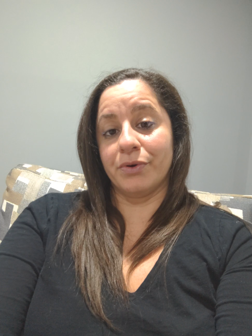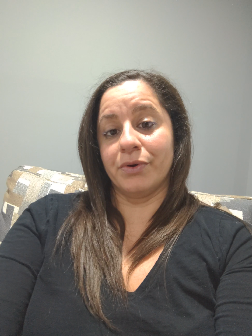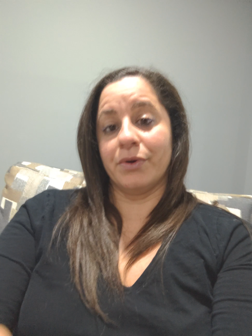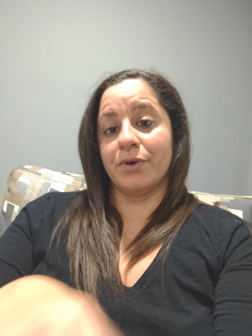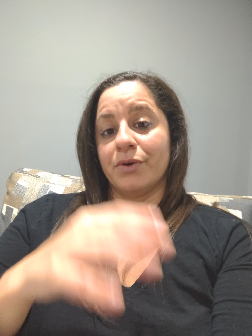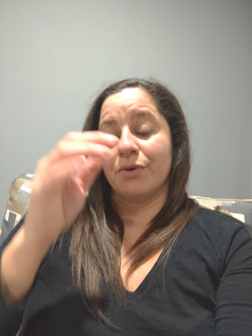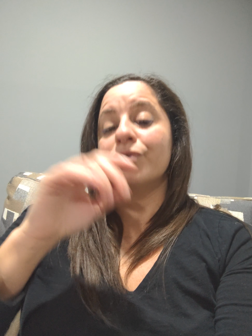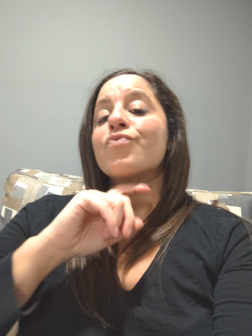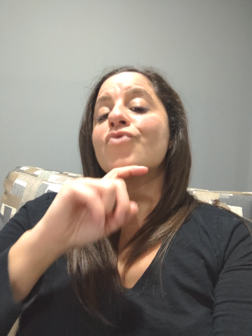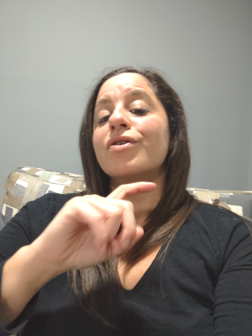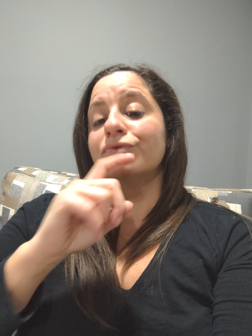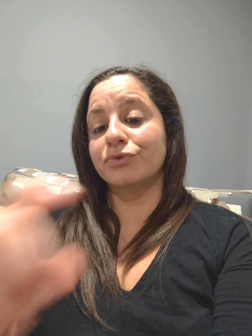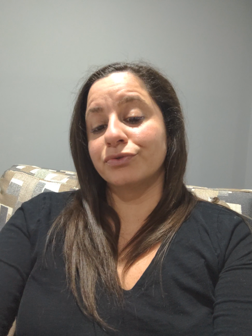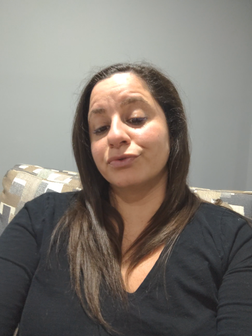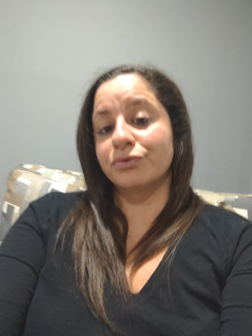garbage